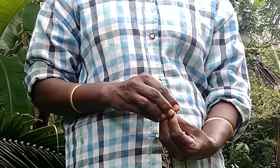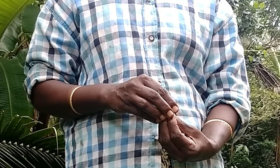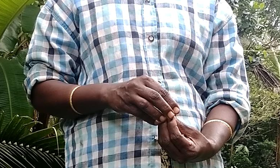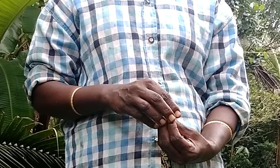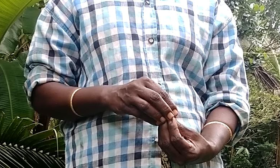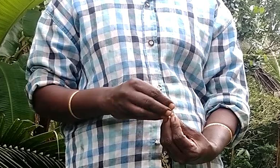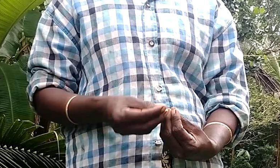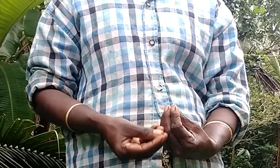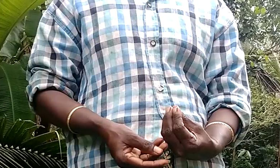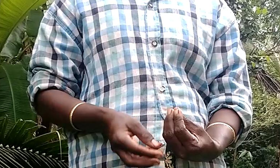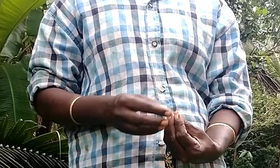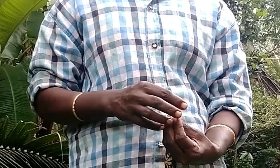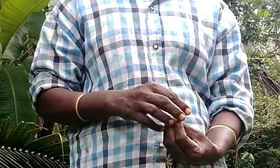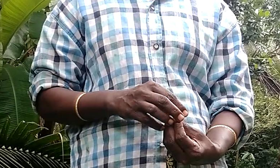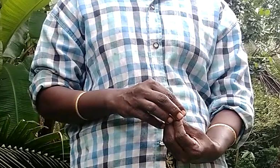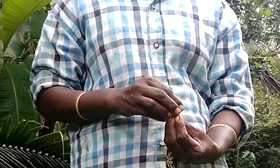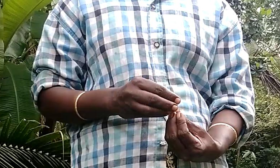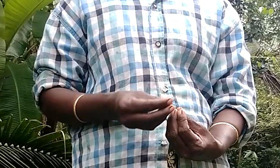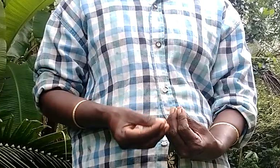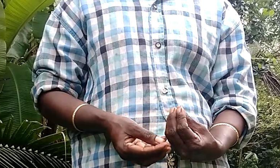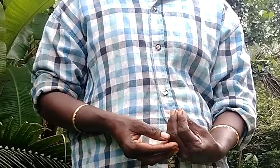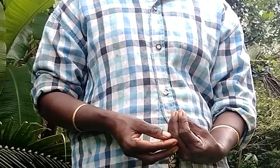Banana